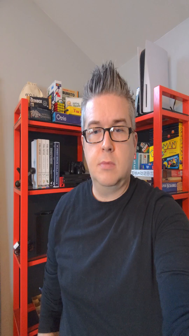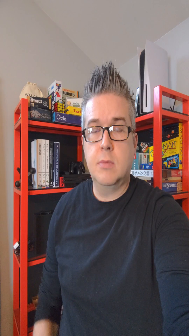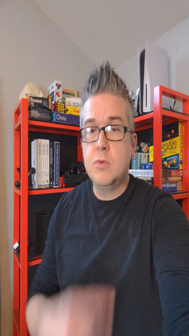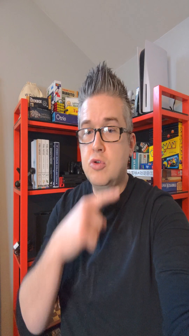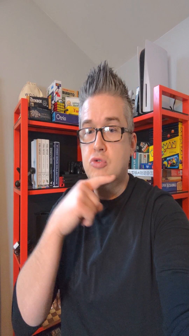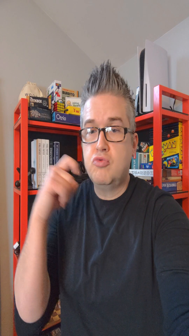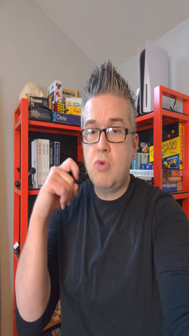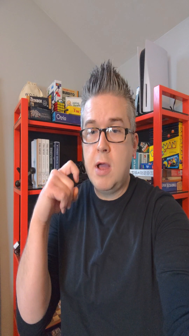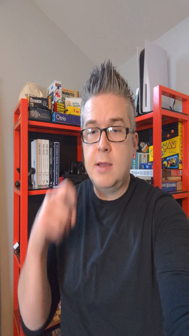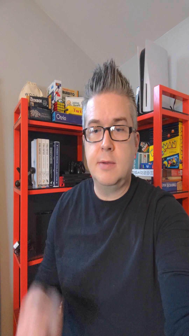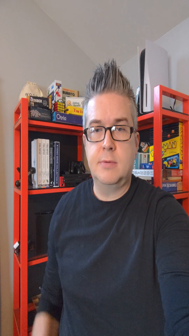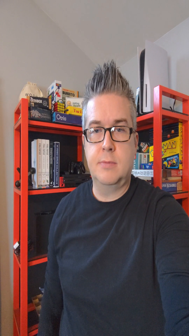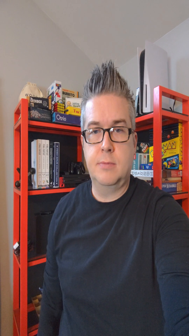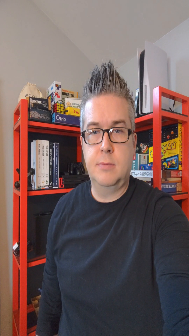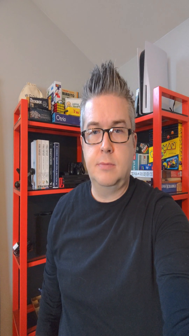dry